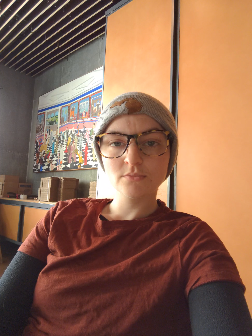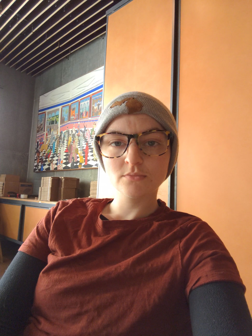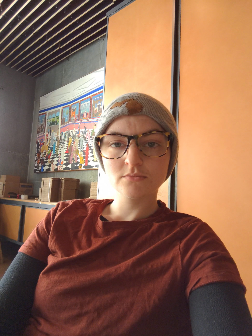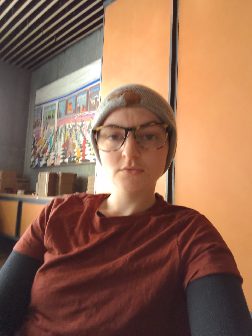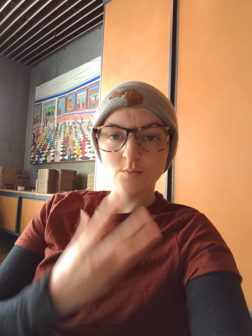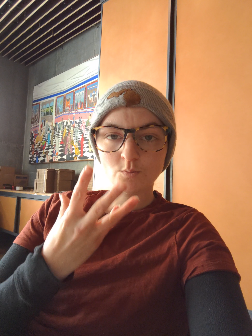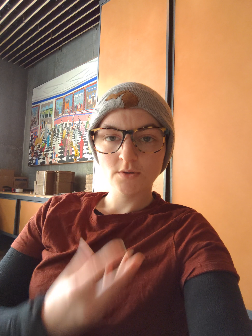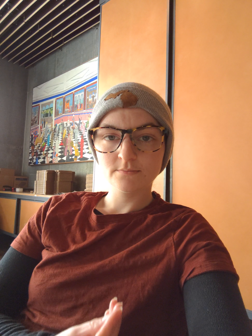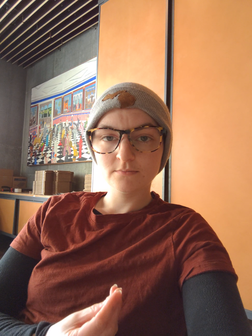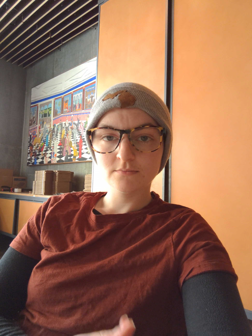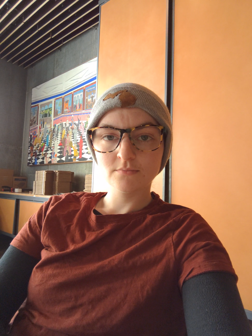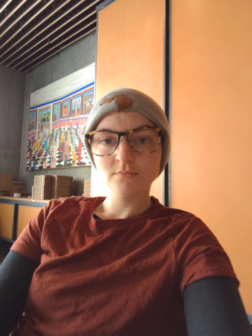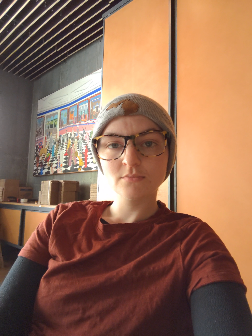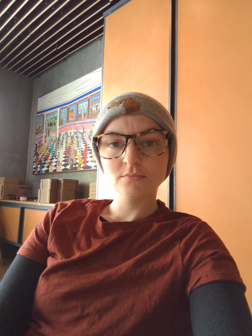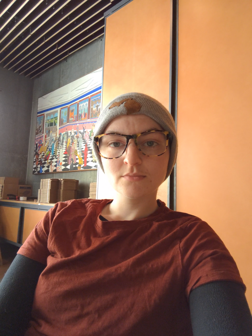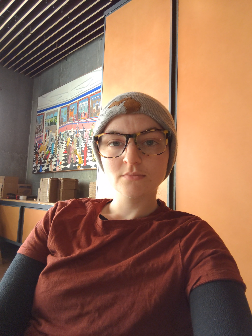wet